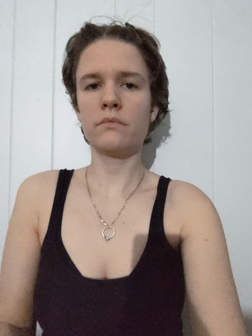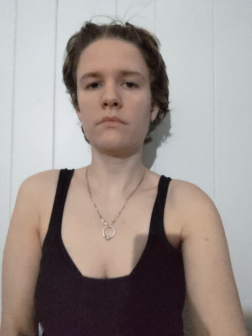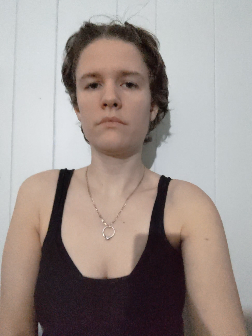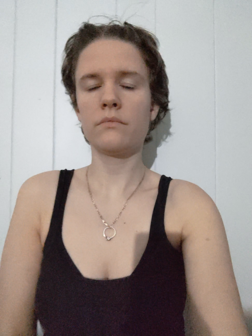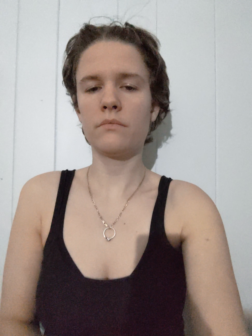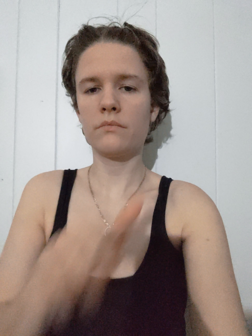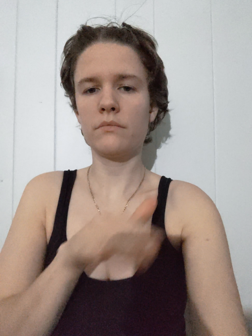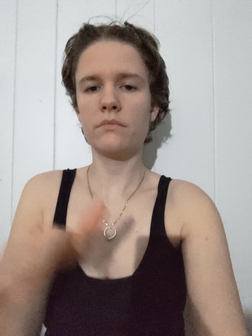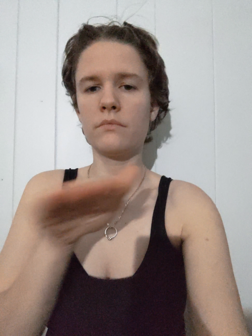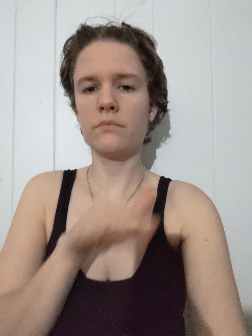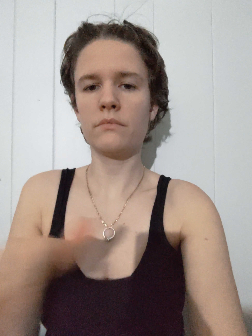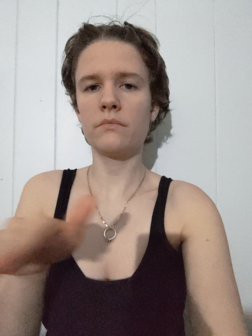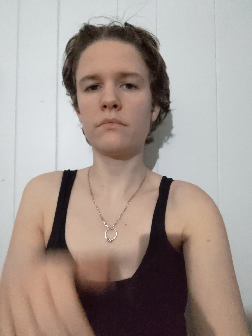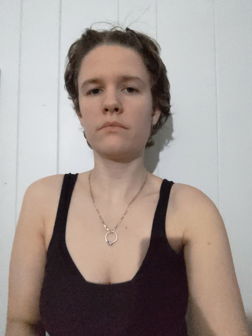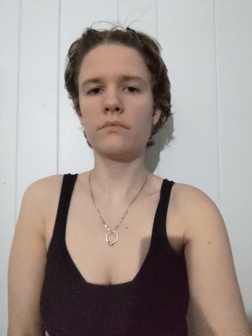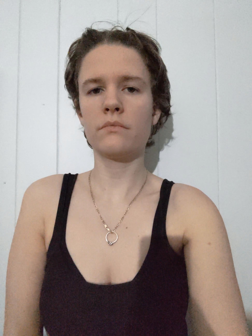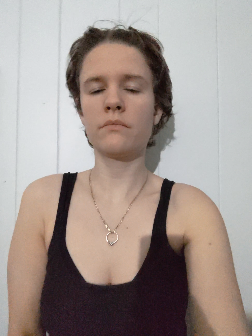clean